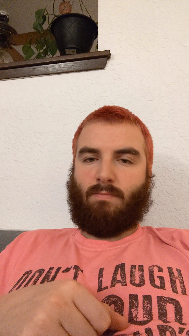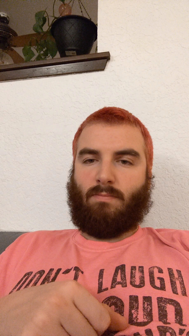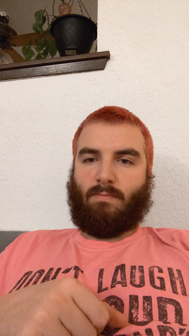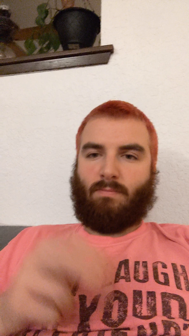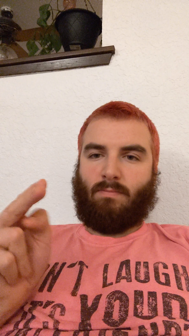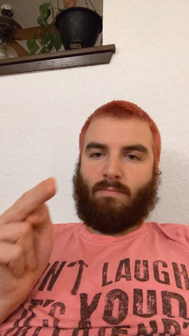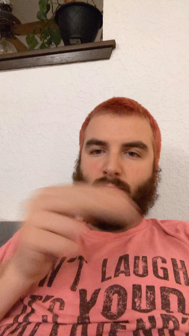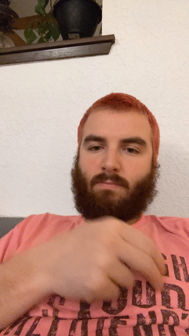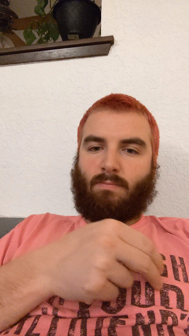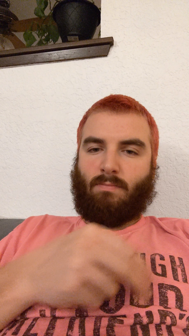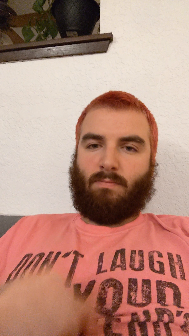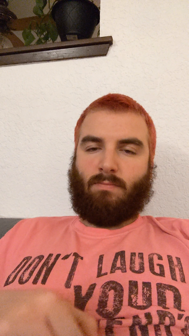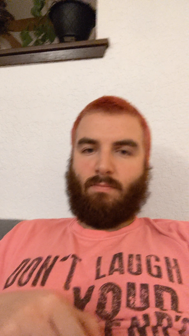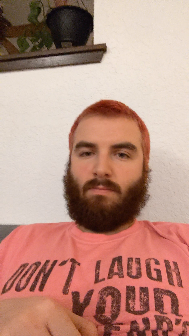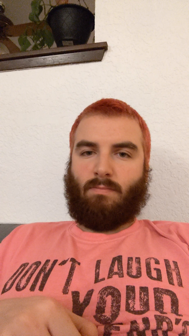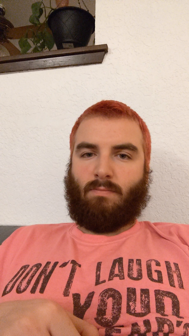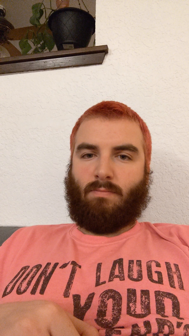belt